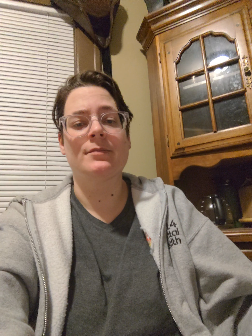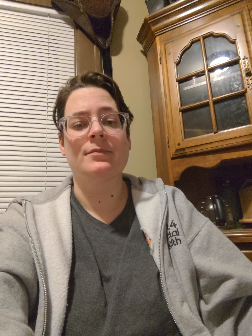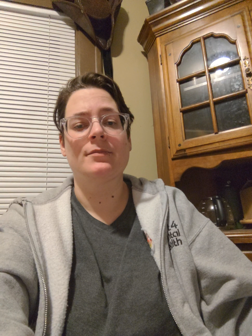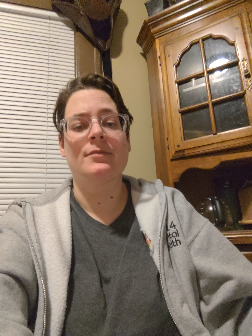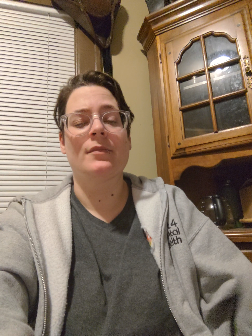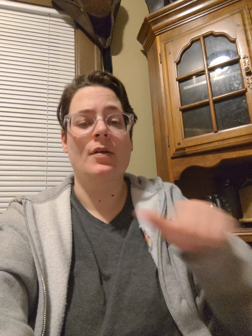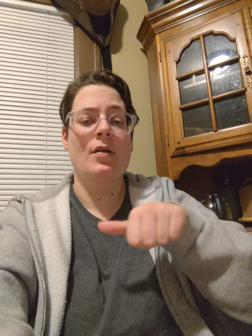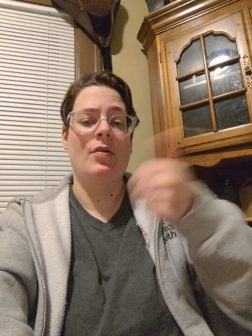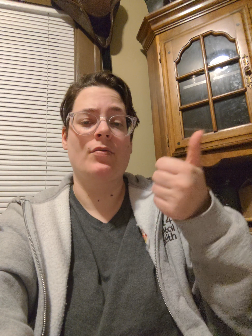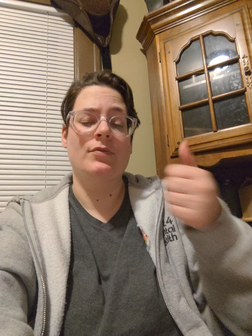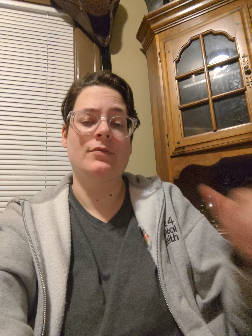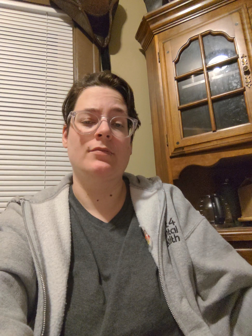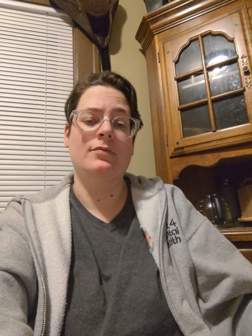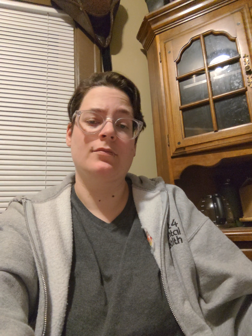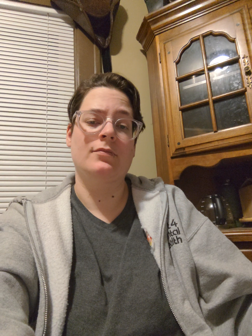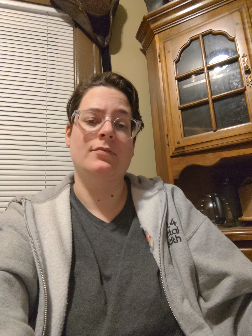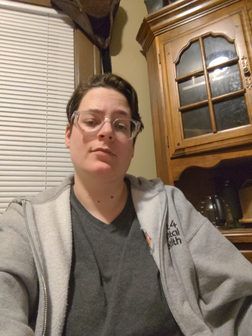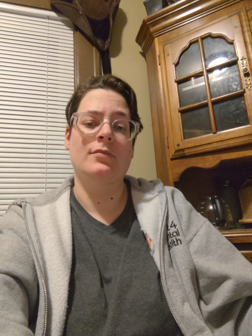another